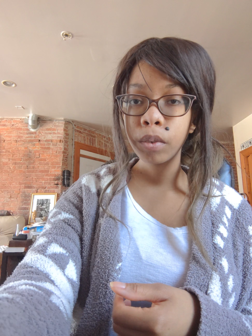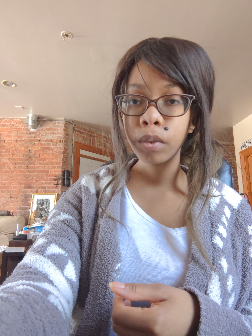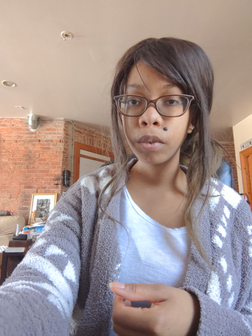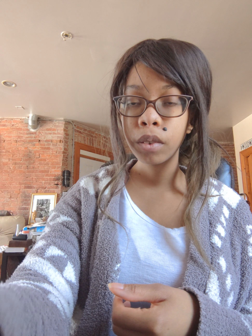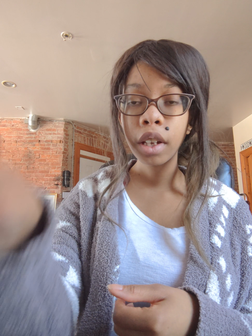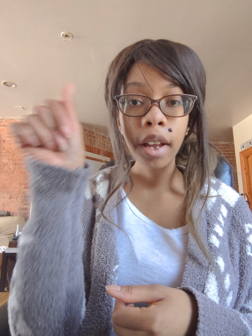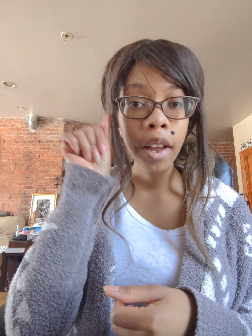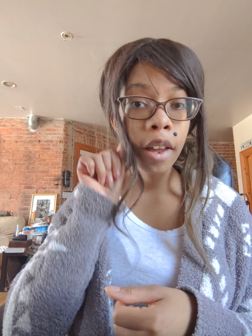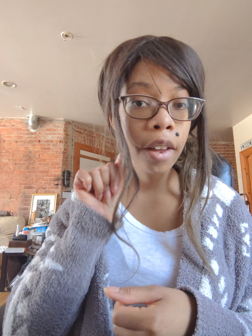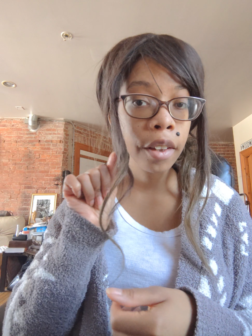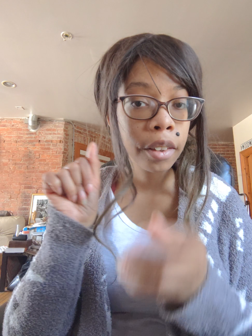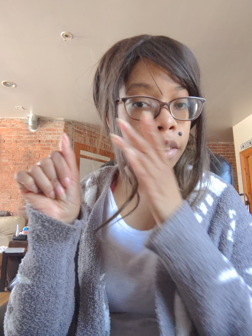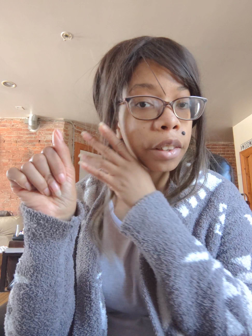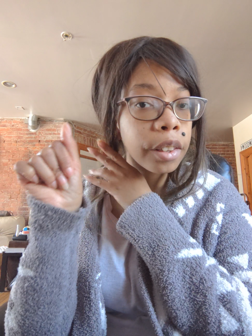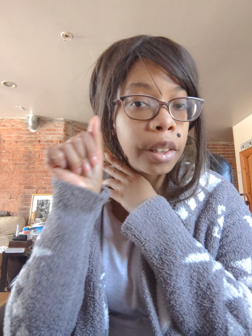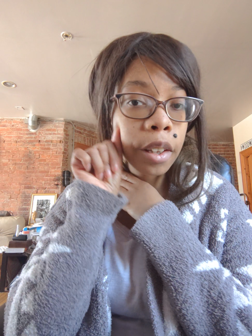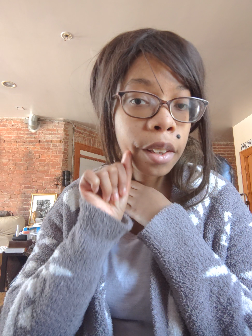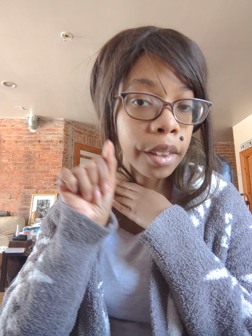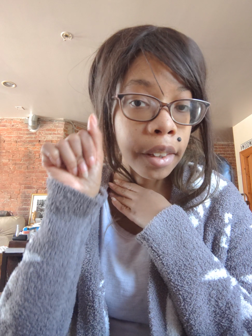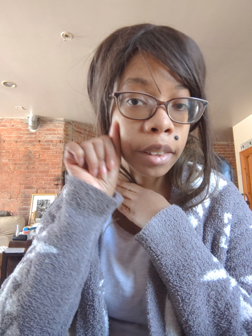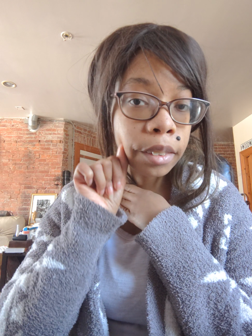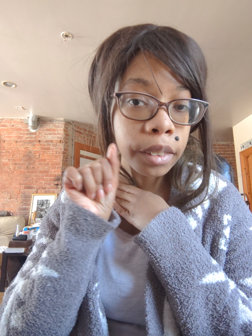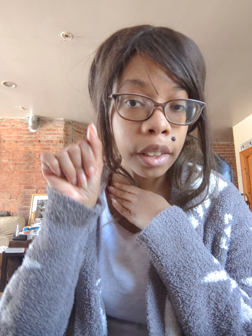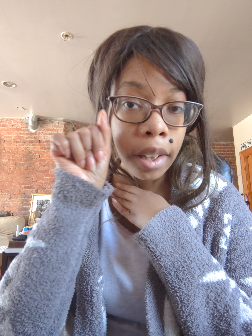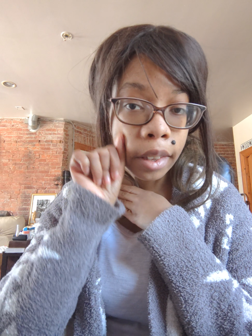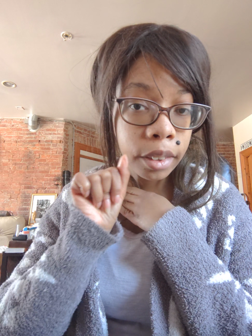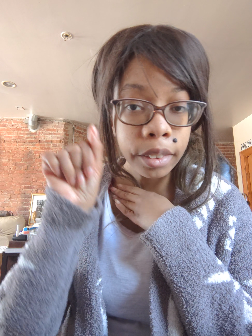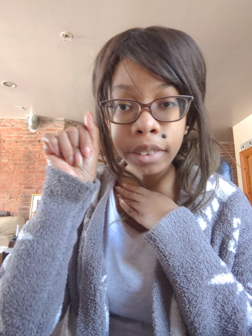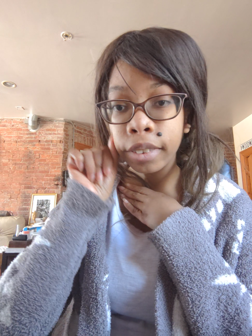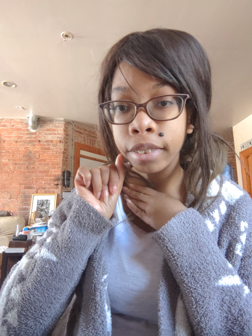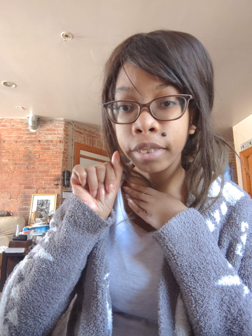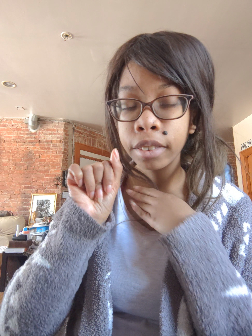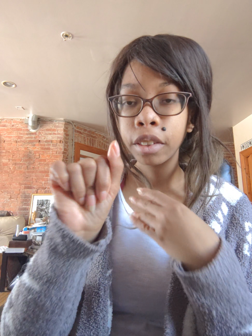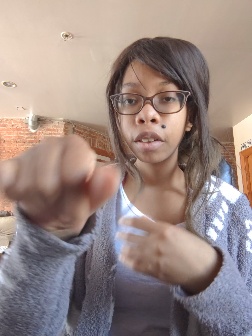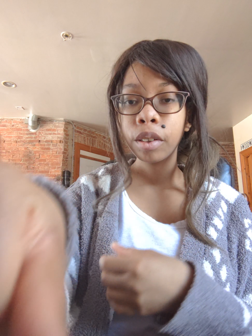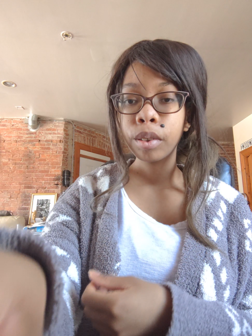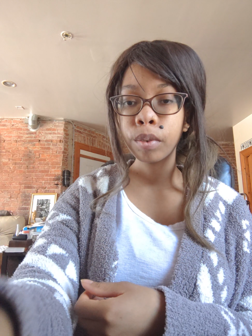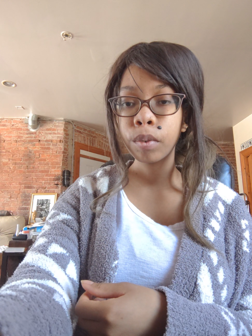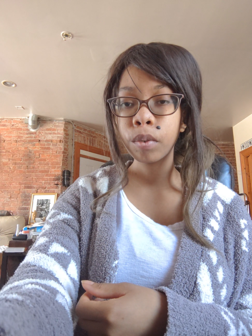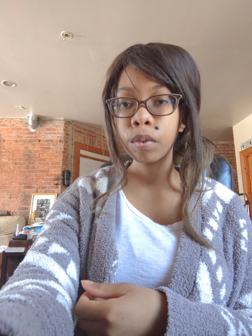aunt